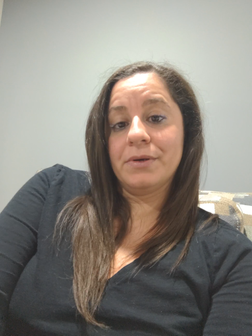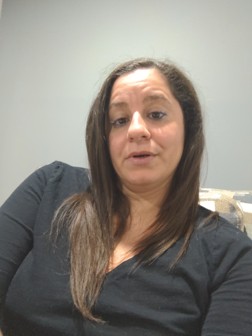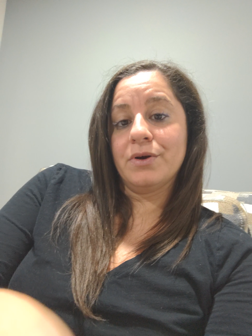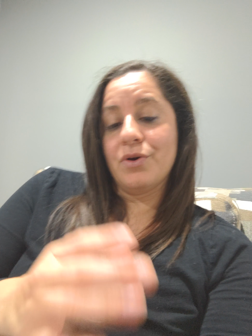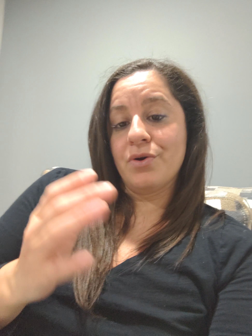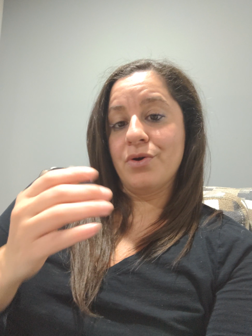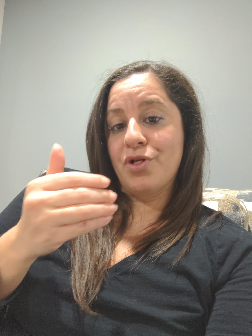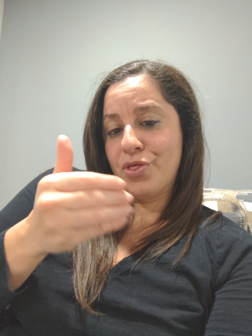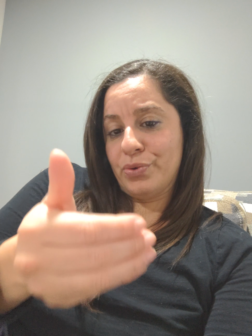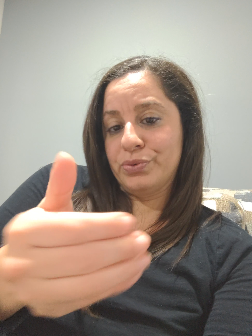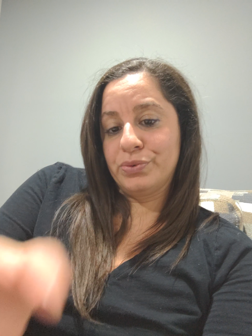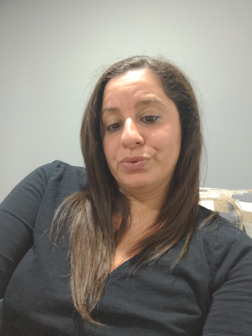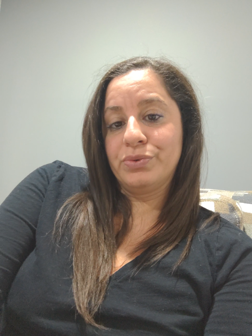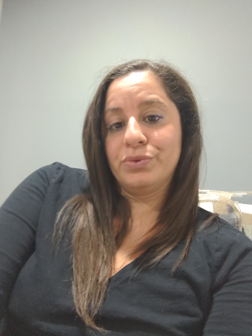close